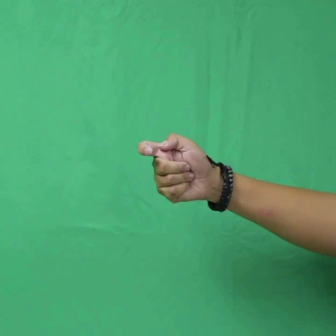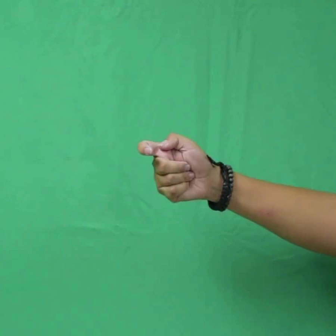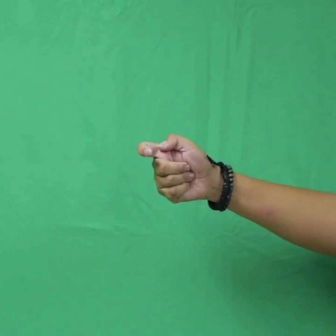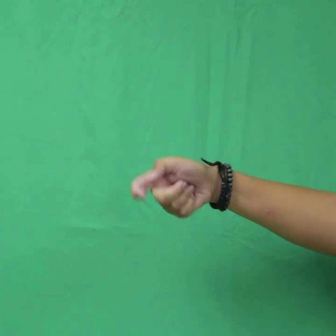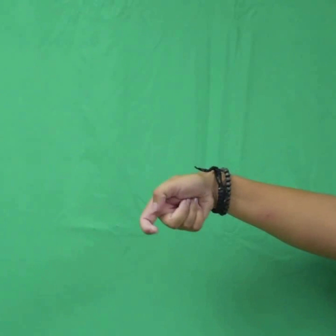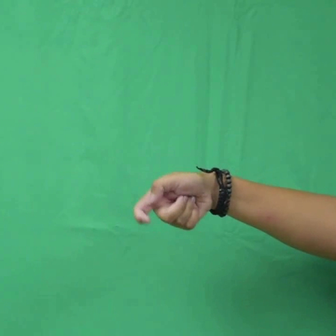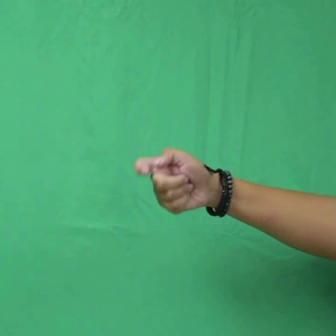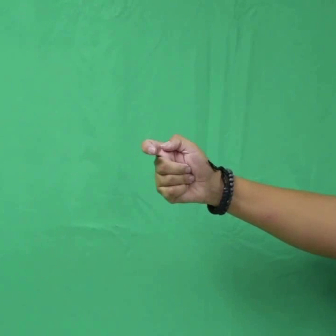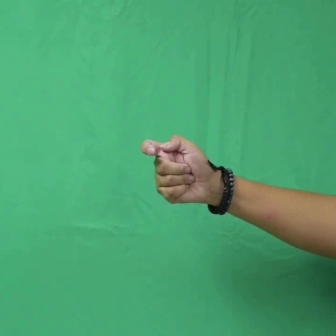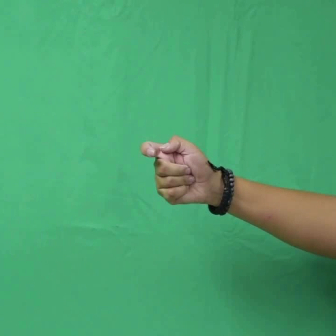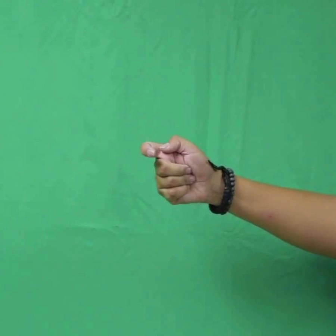Q